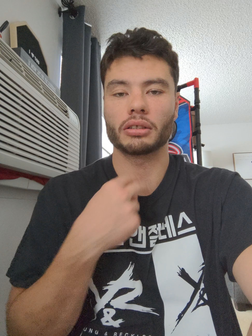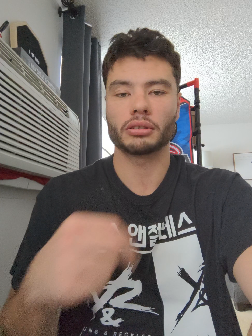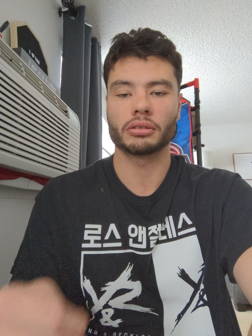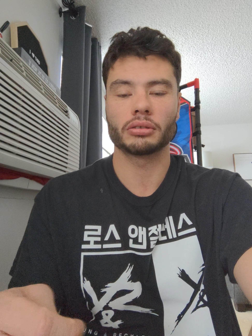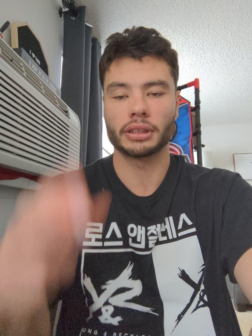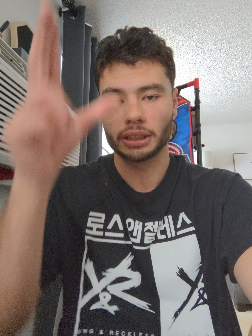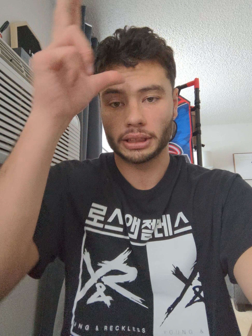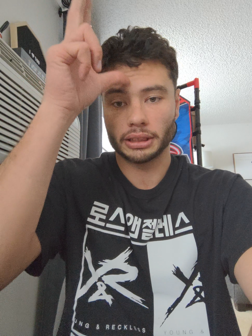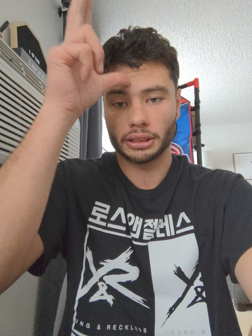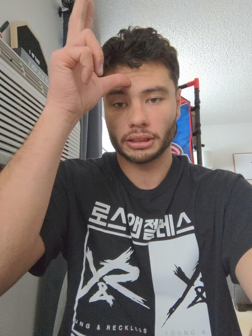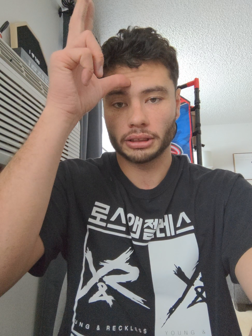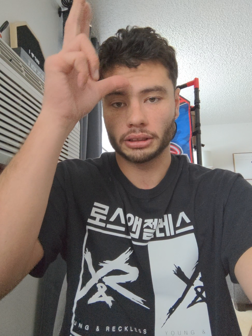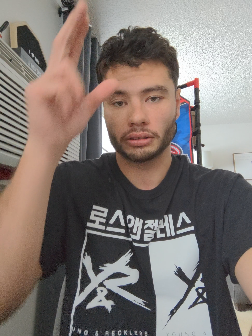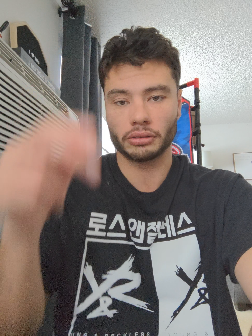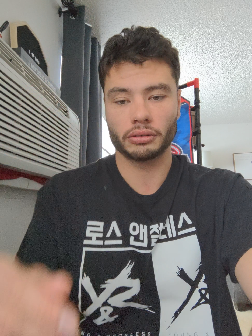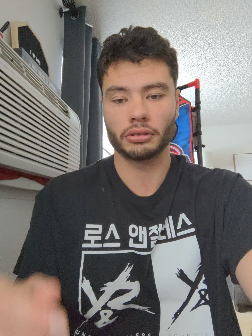hen